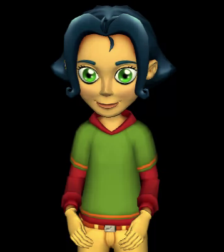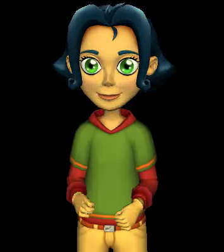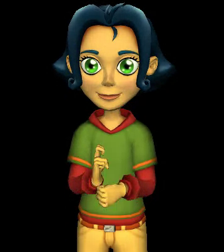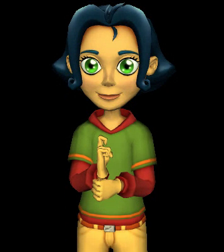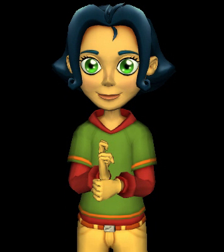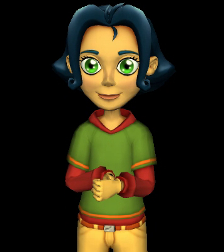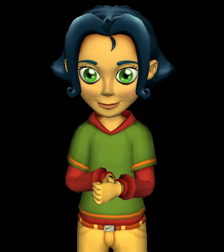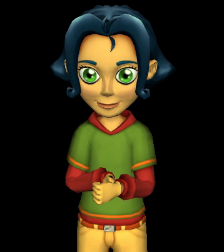صعب